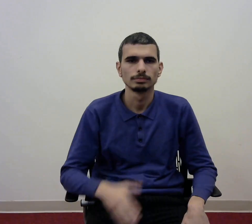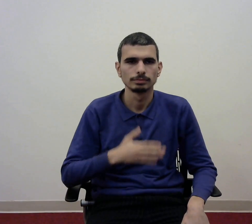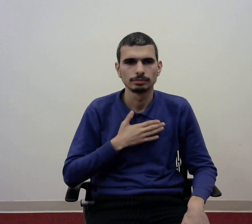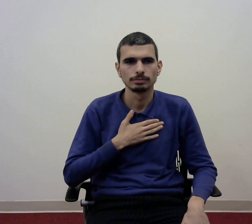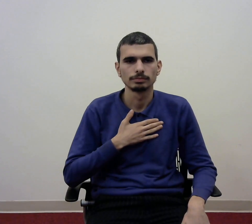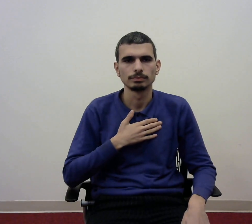mənim